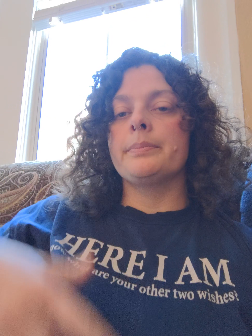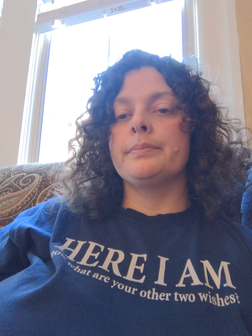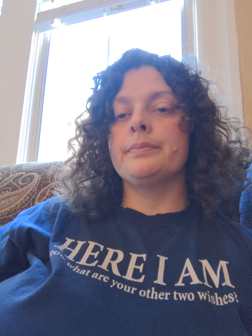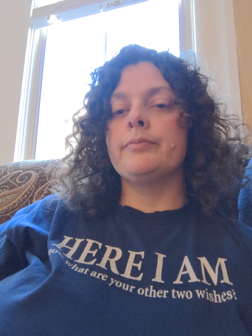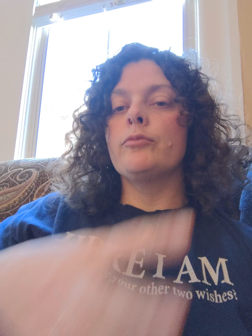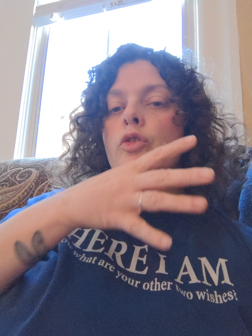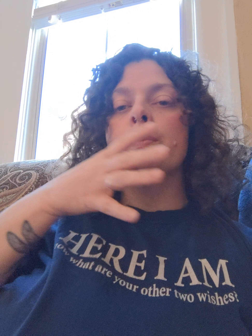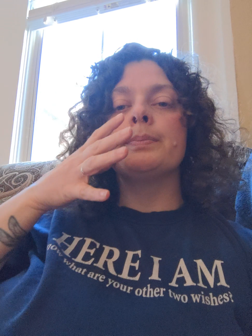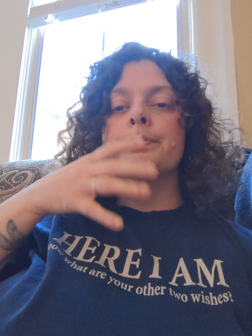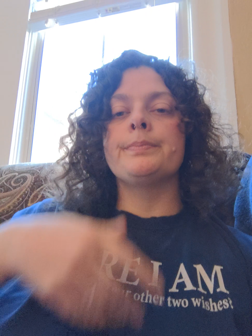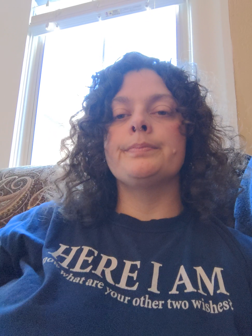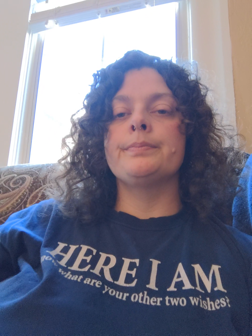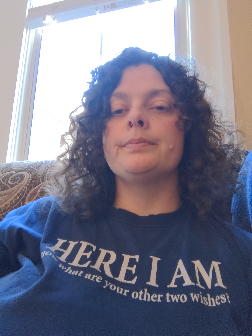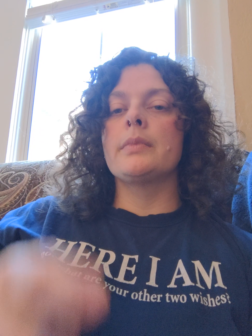farm